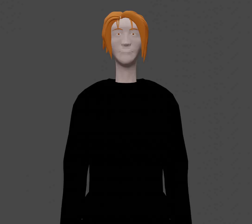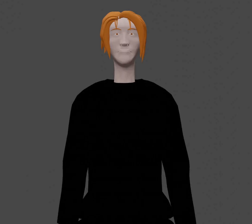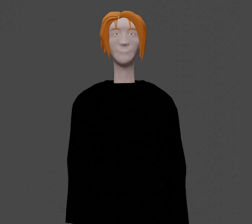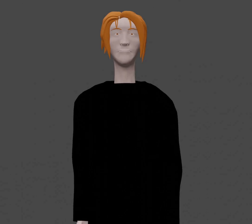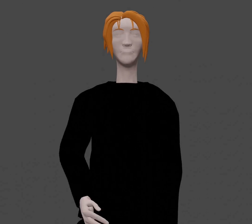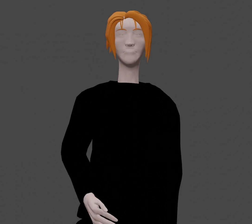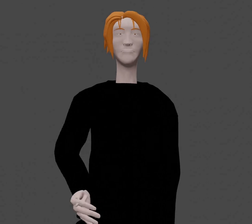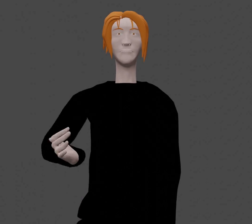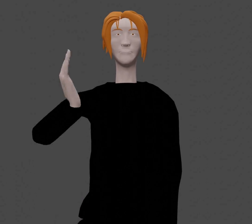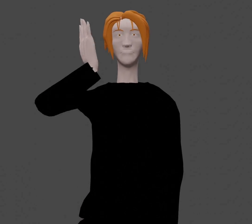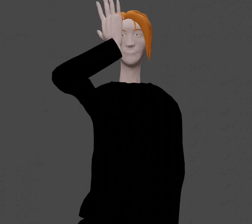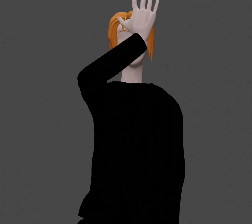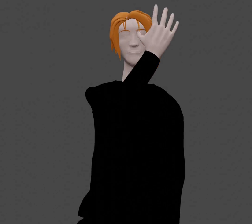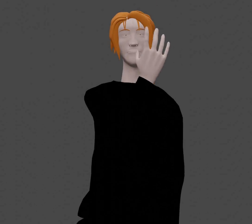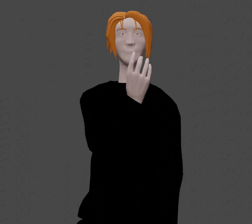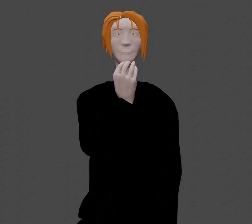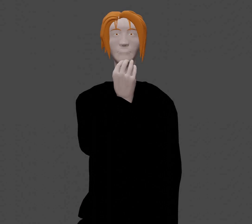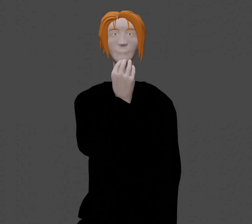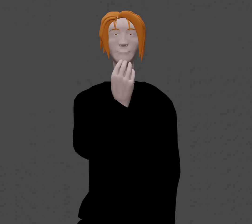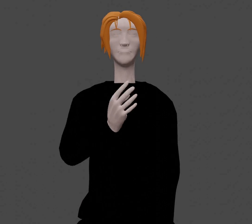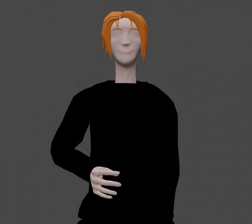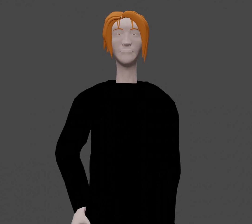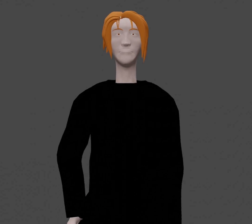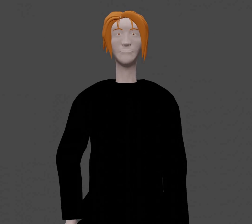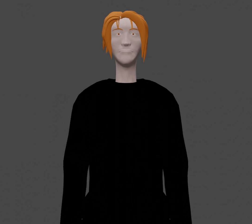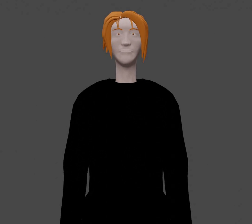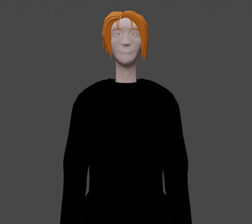Attractive